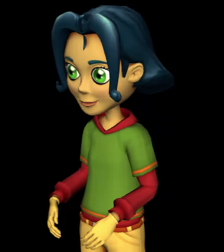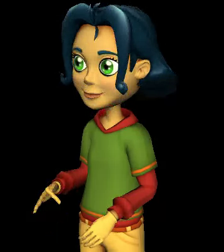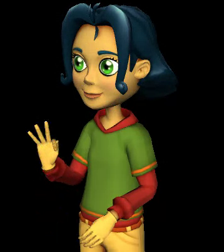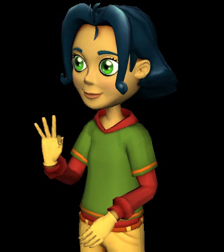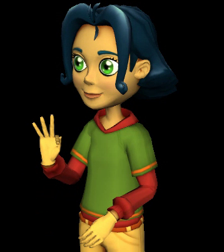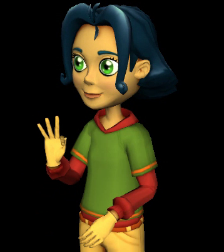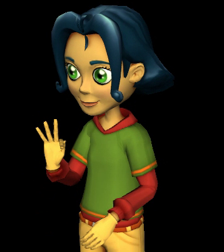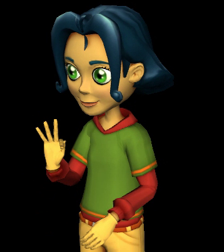أخ